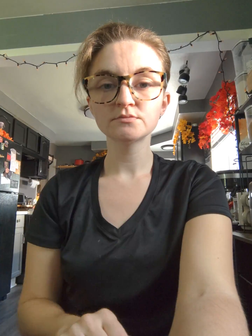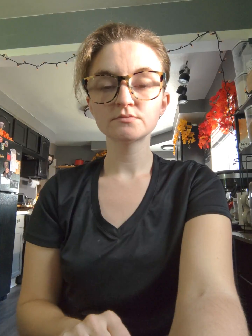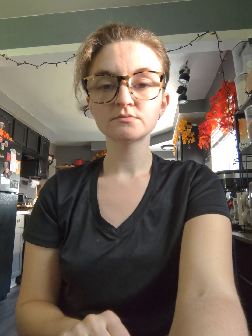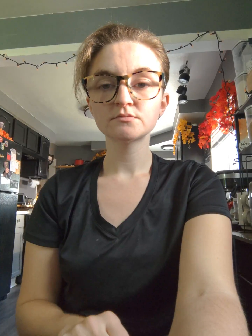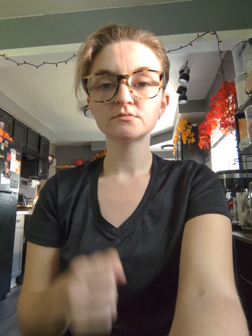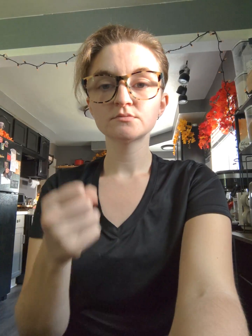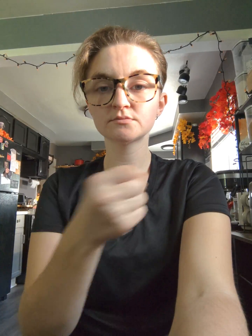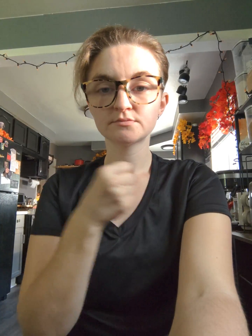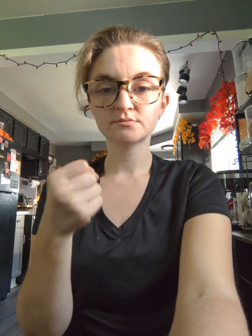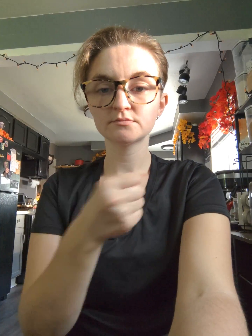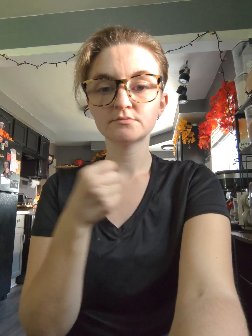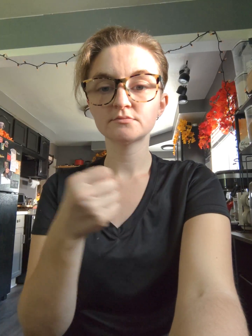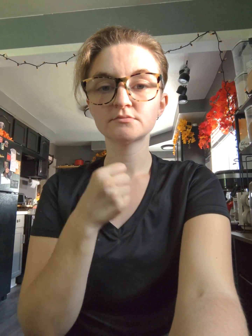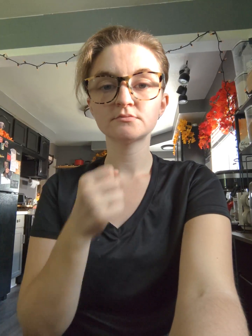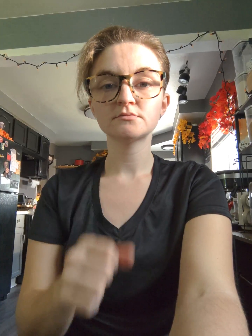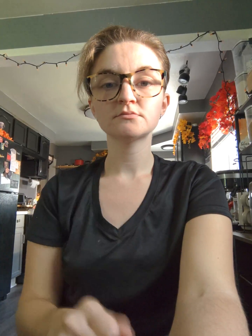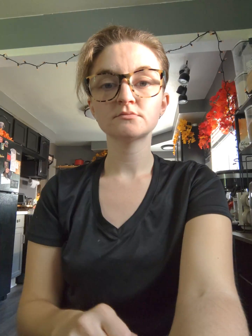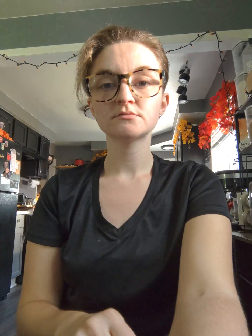coffee